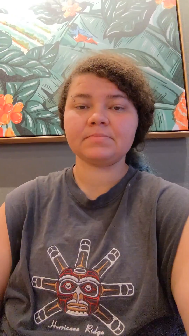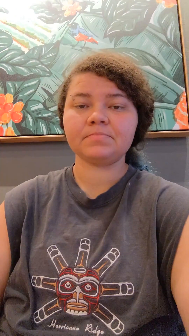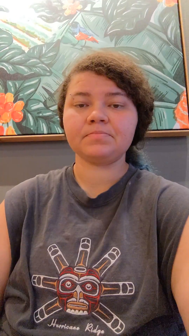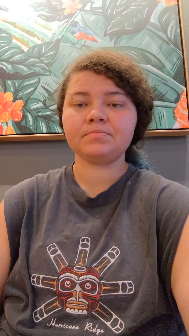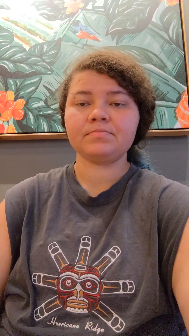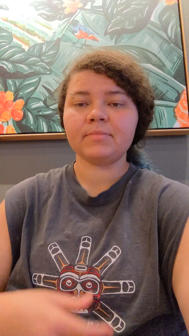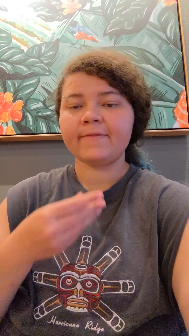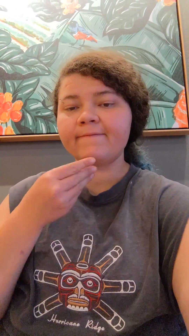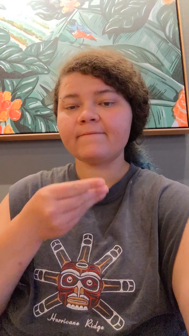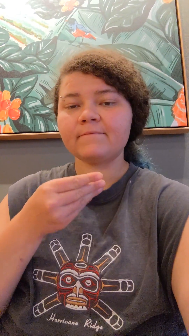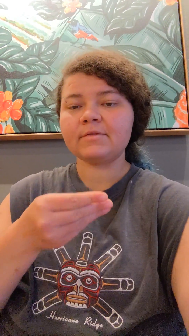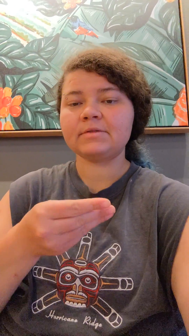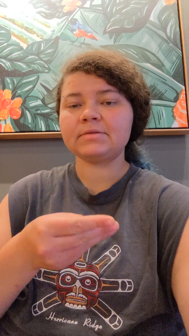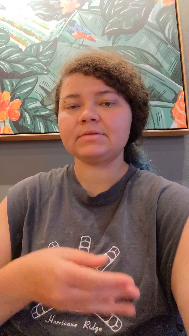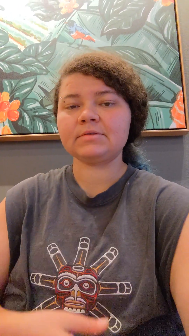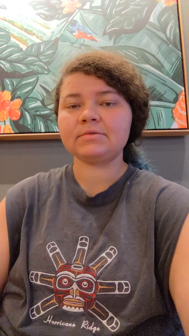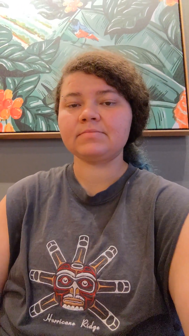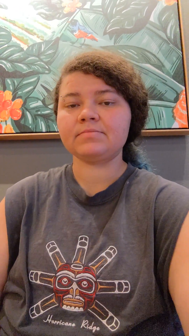feed